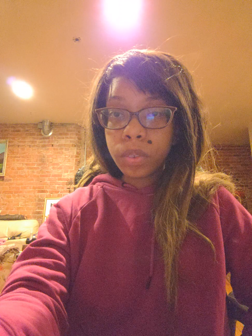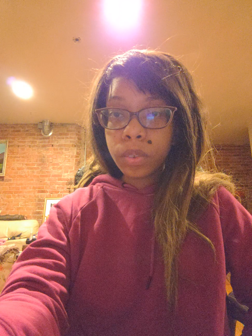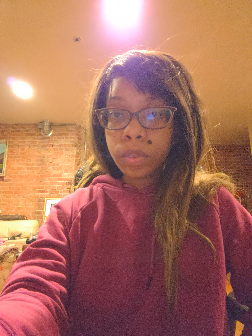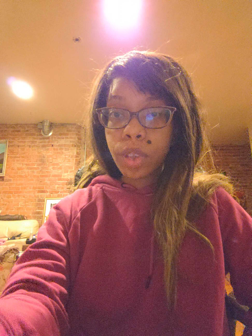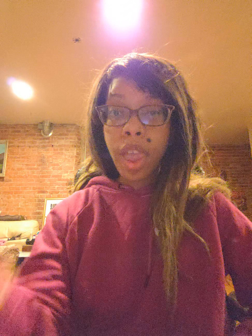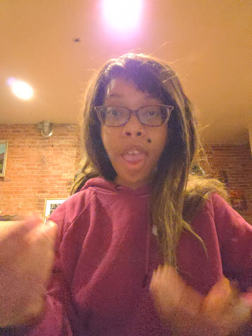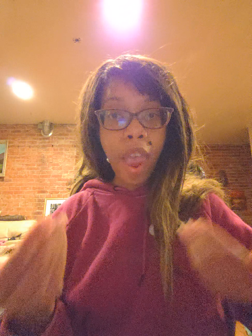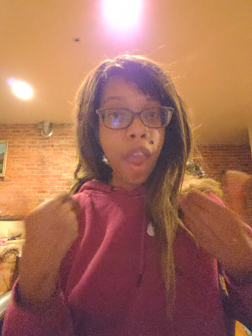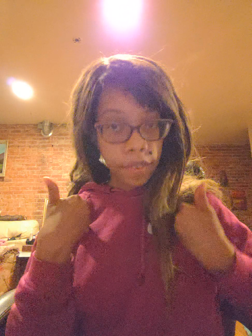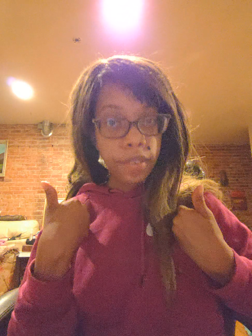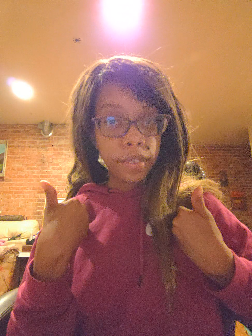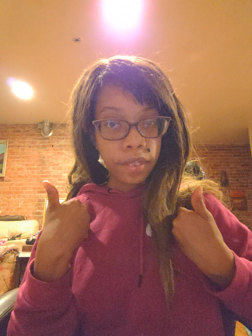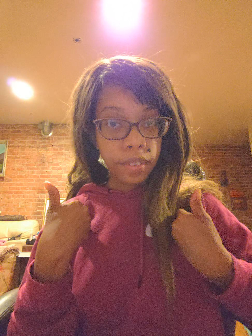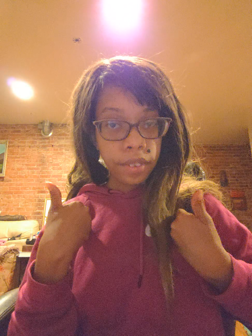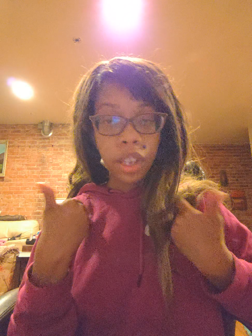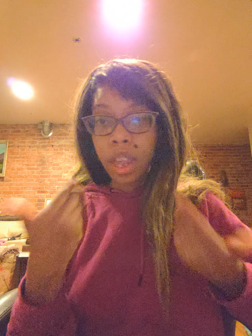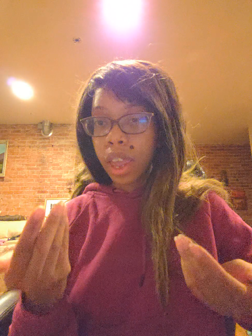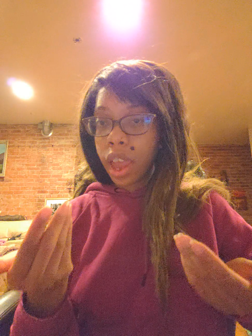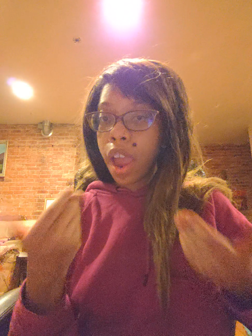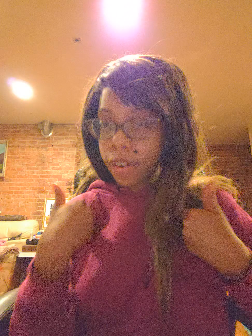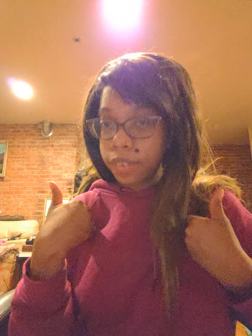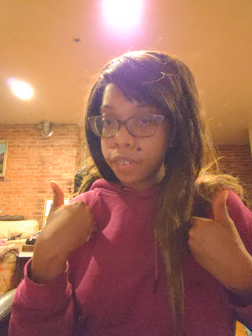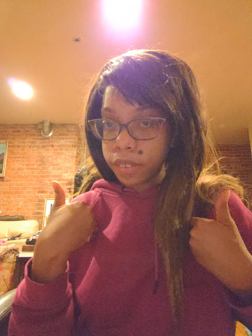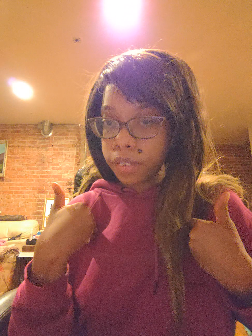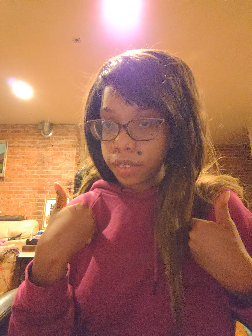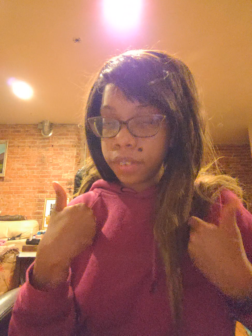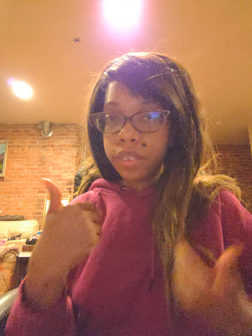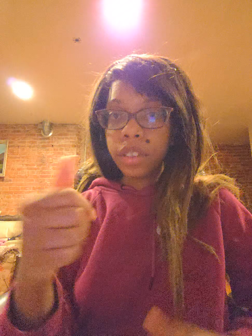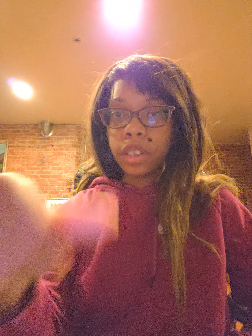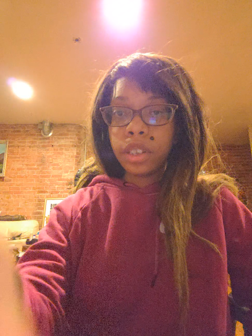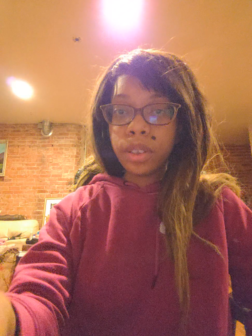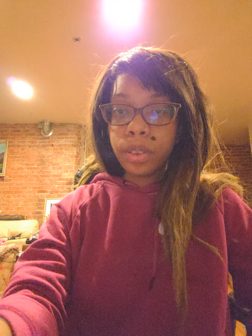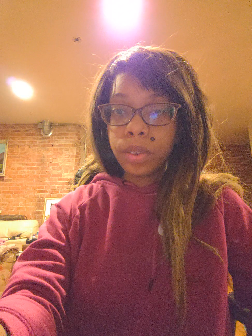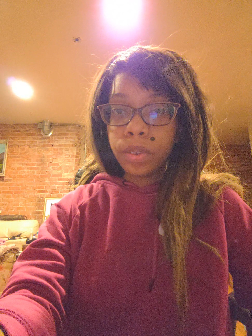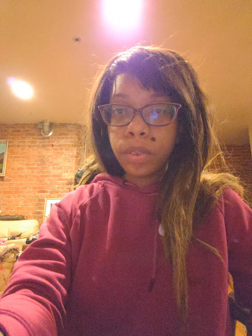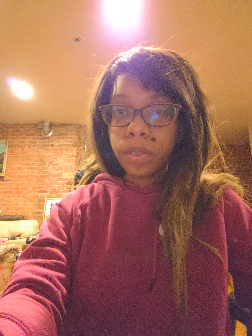have